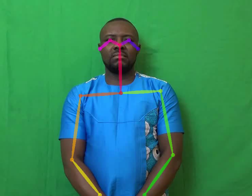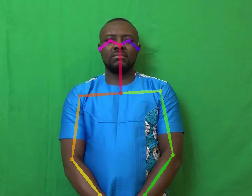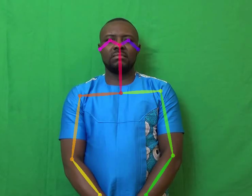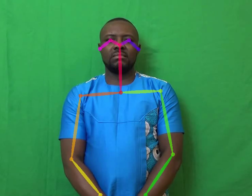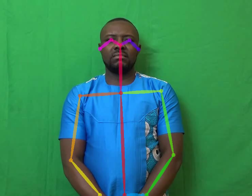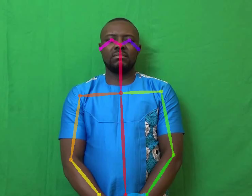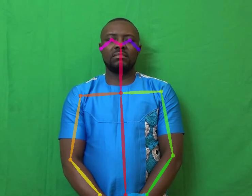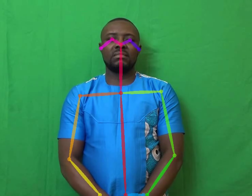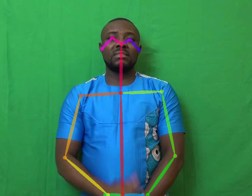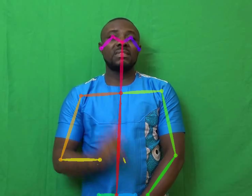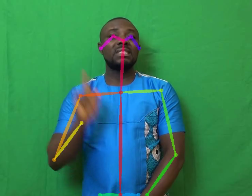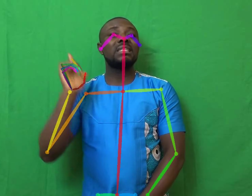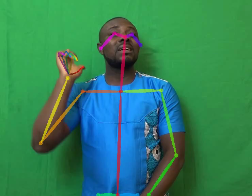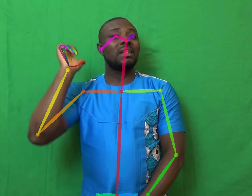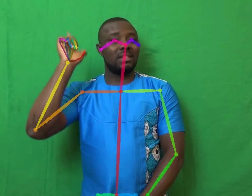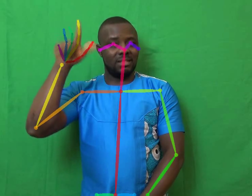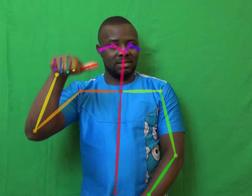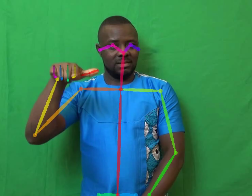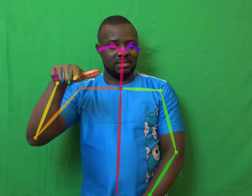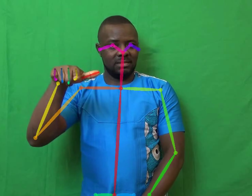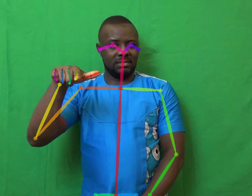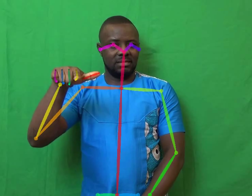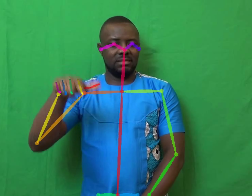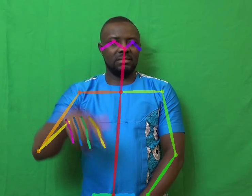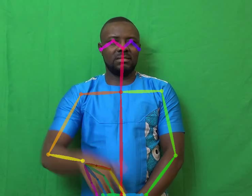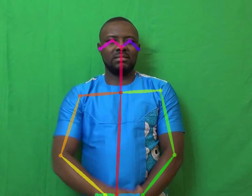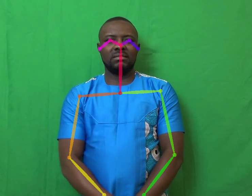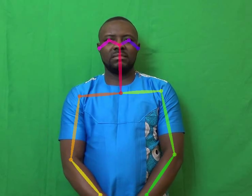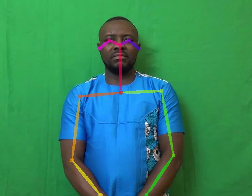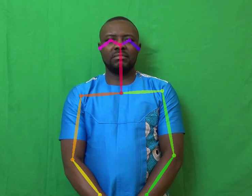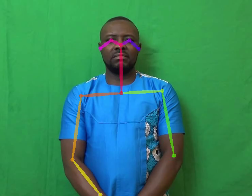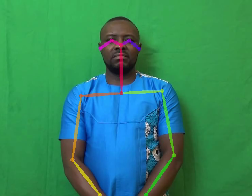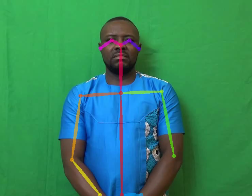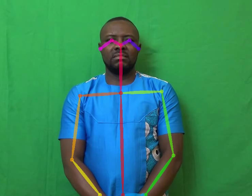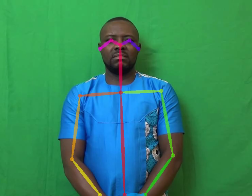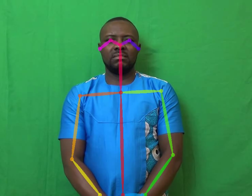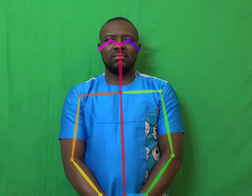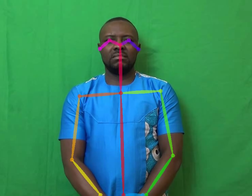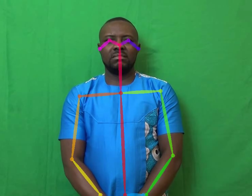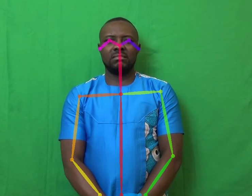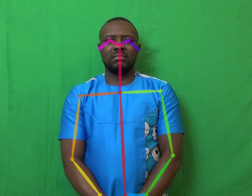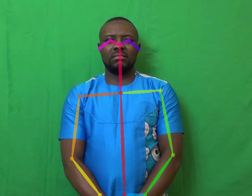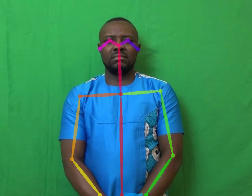later